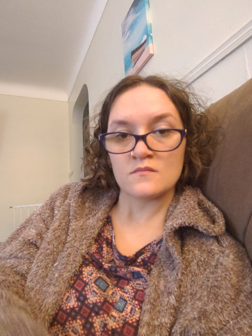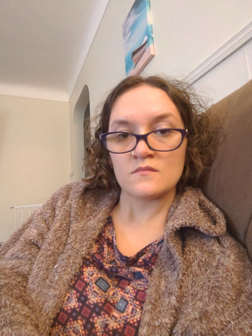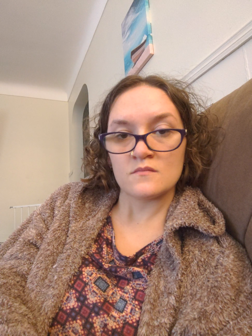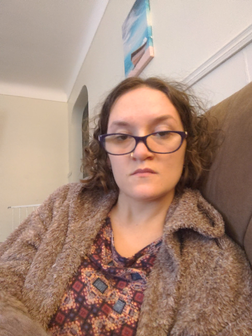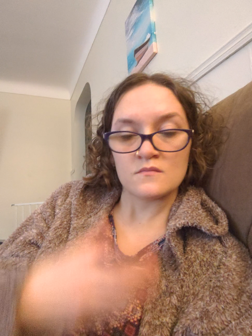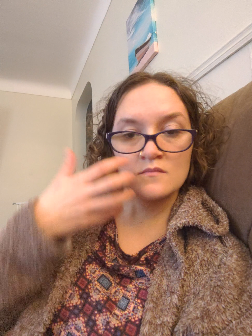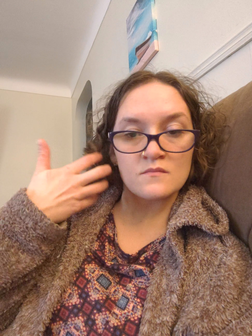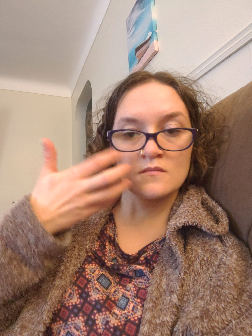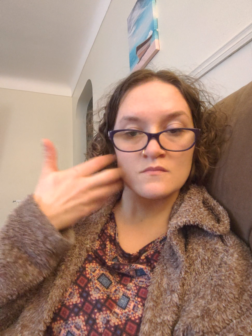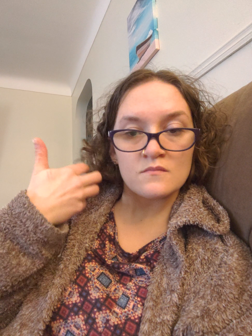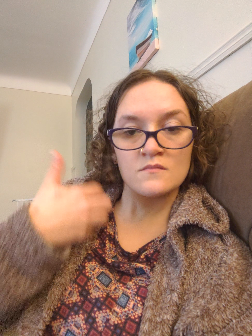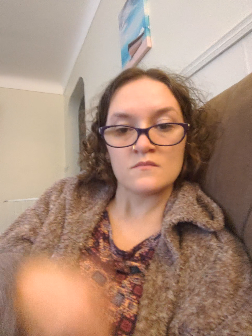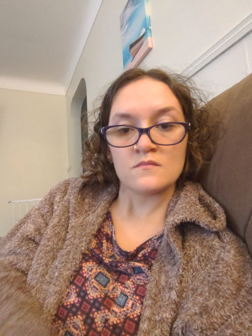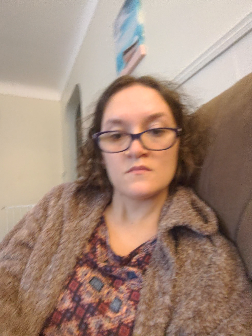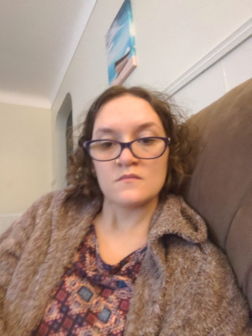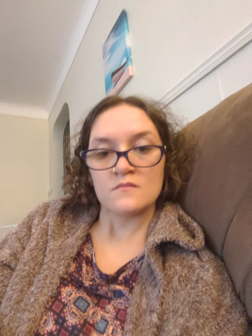tiger